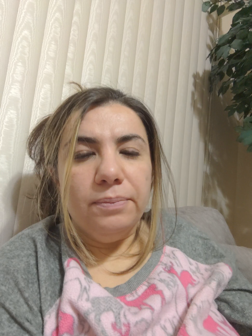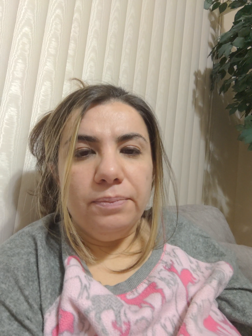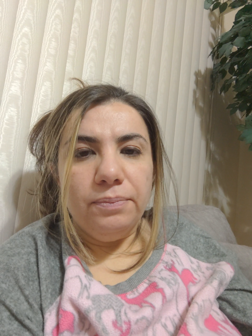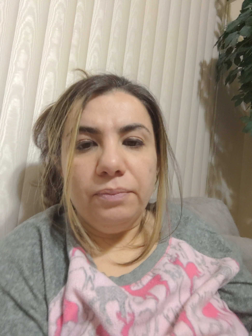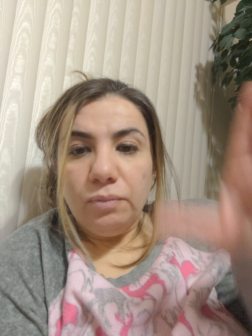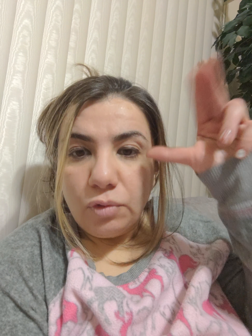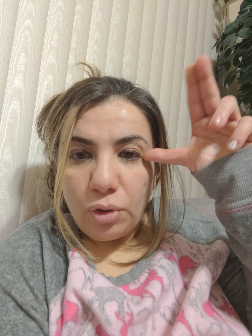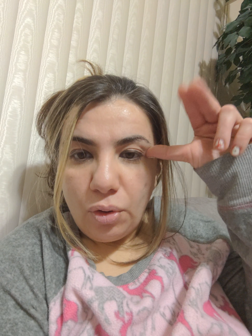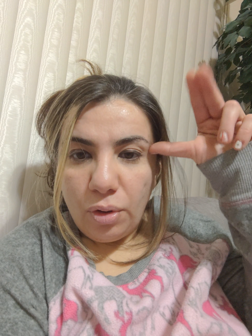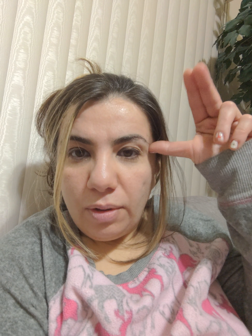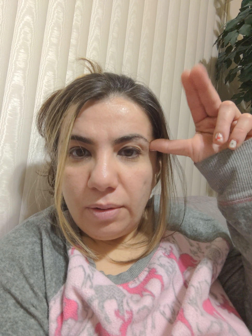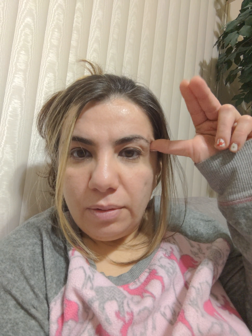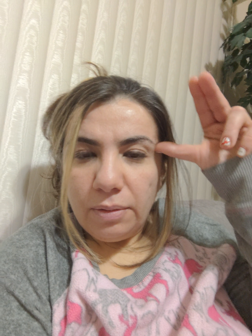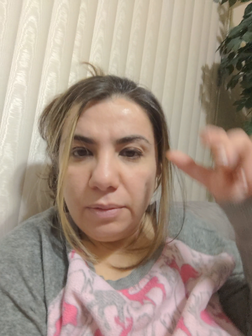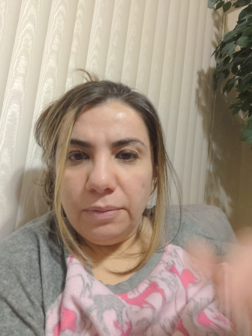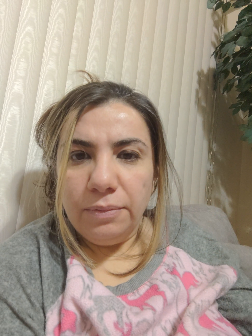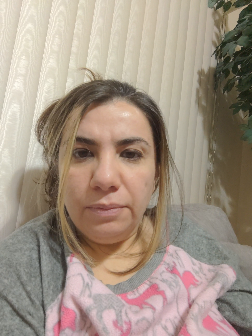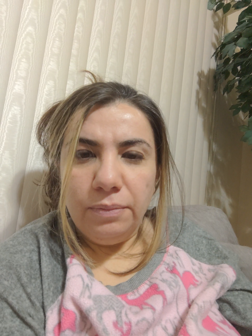horse